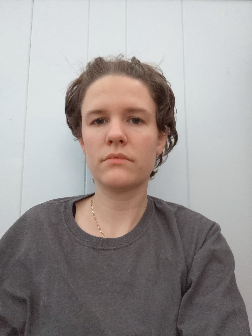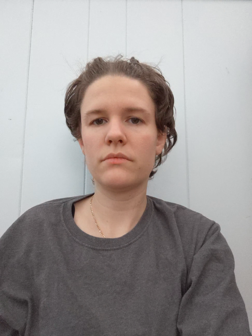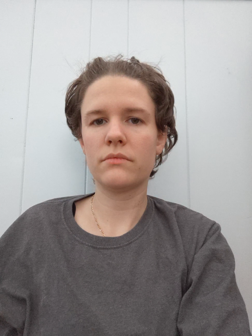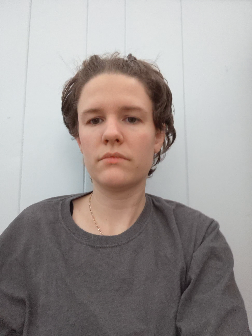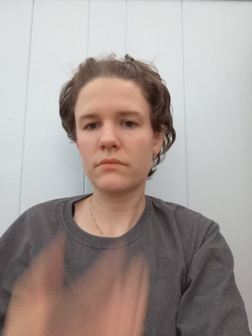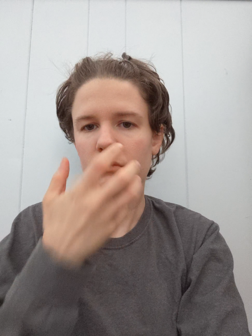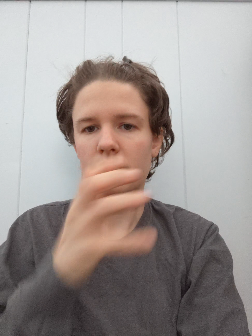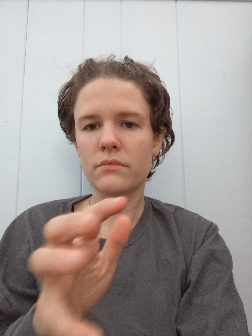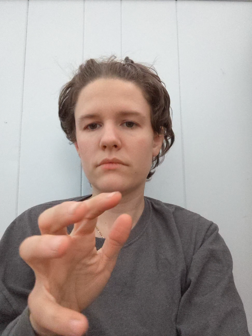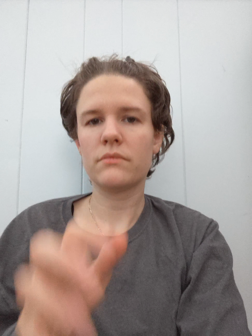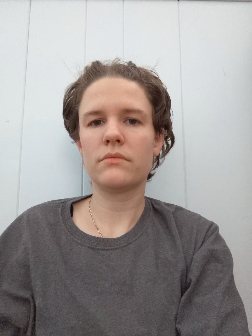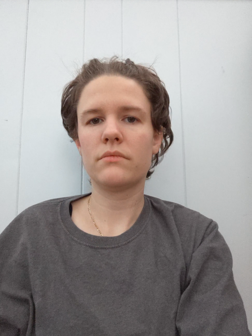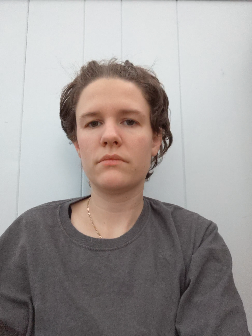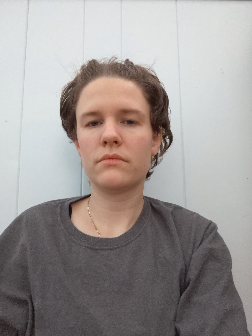hot